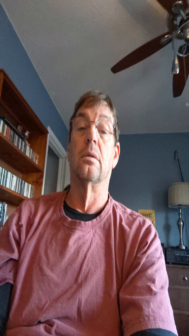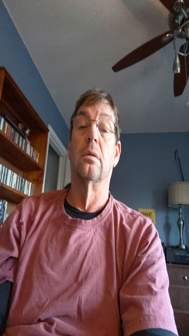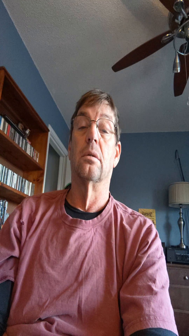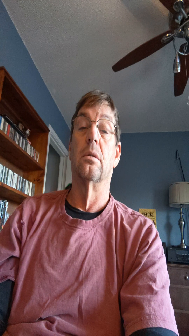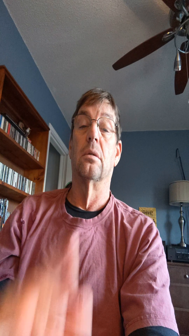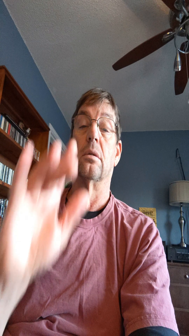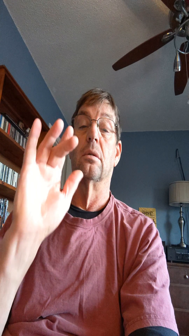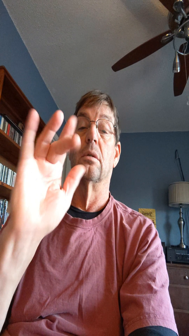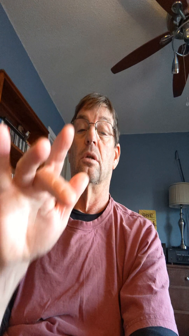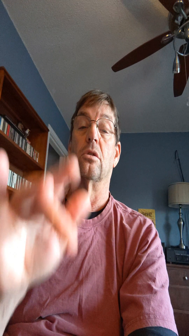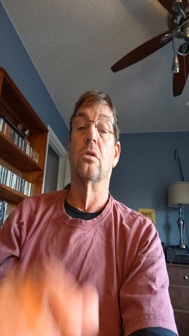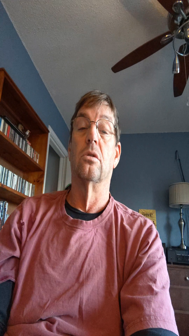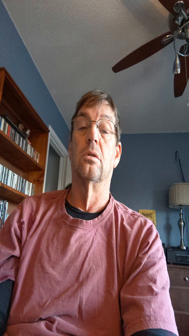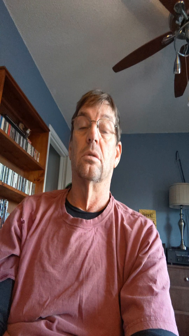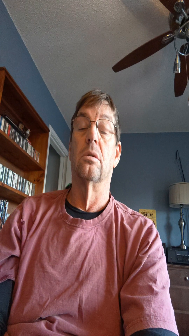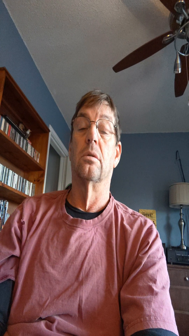touch